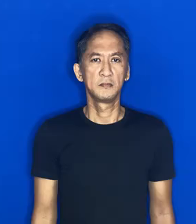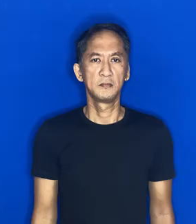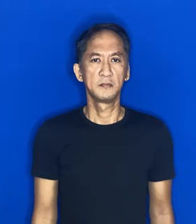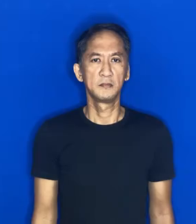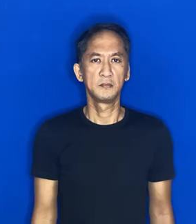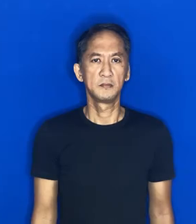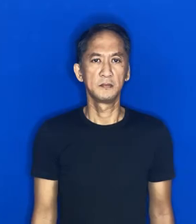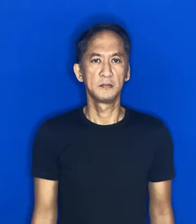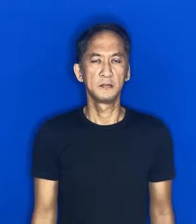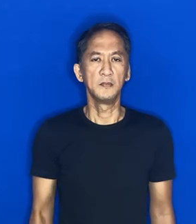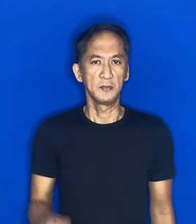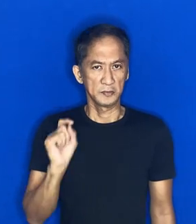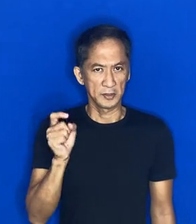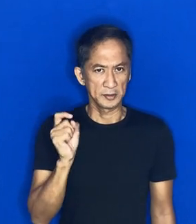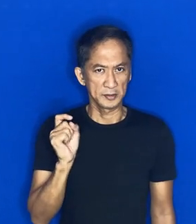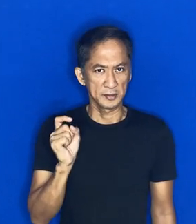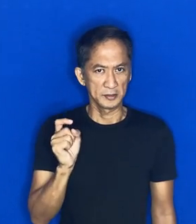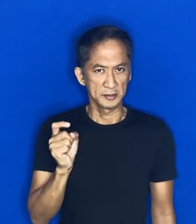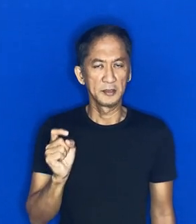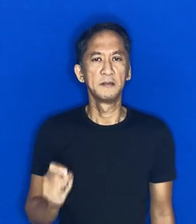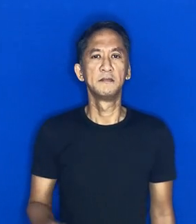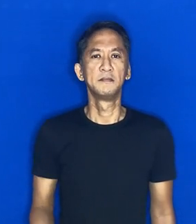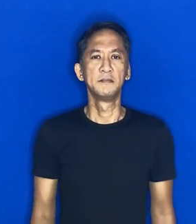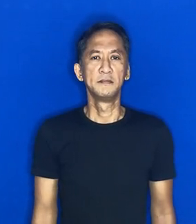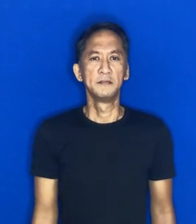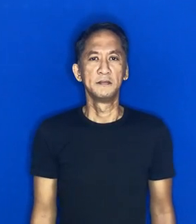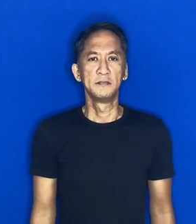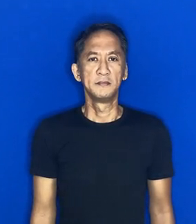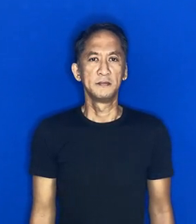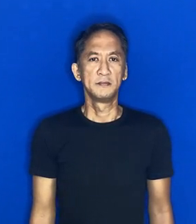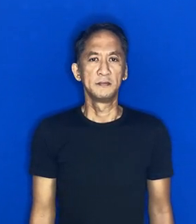fast